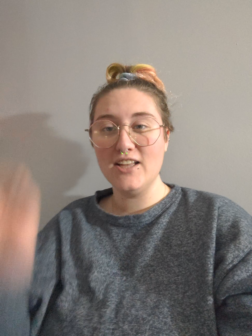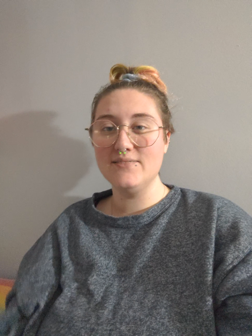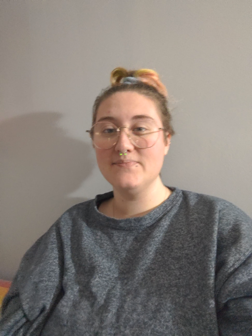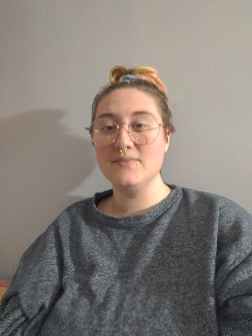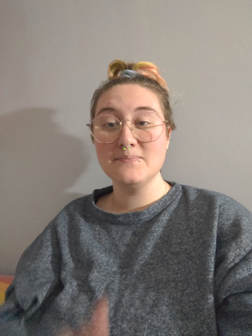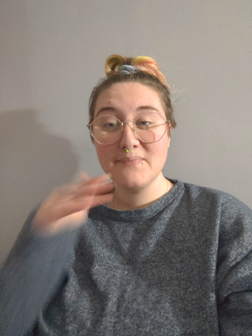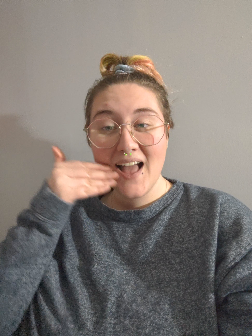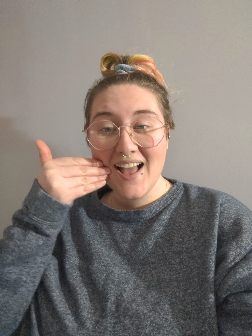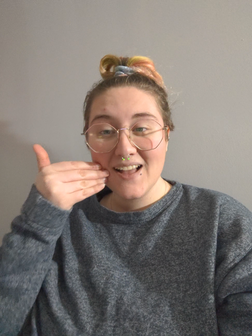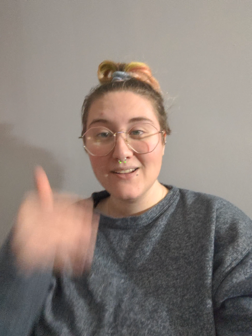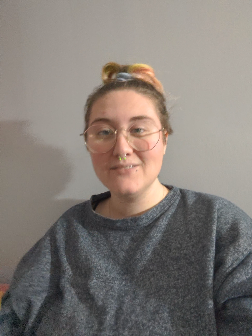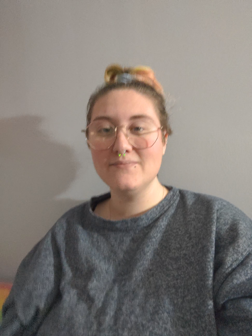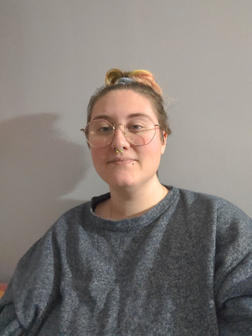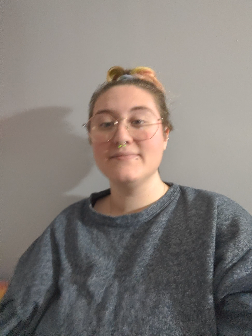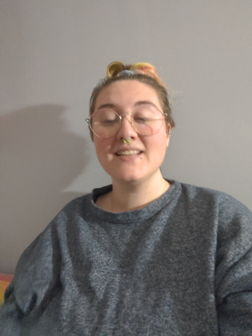smile